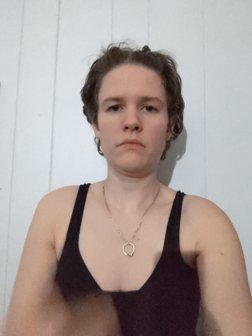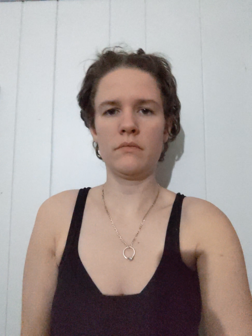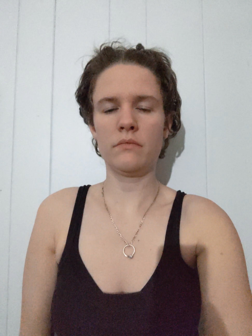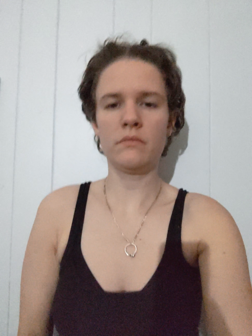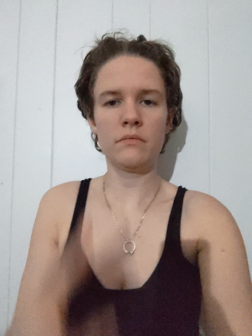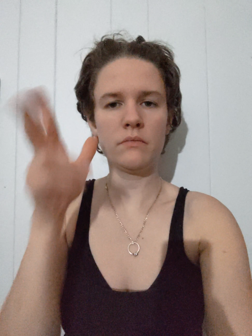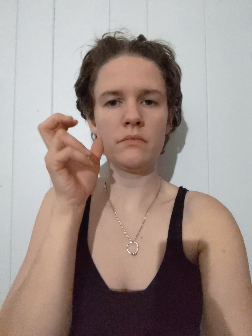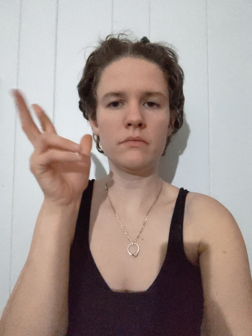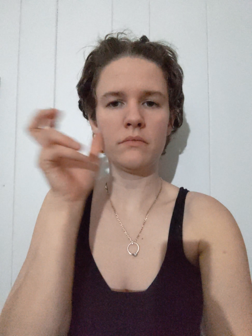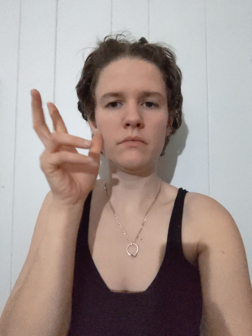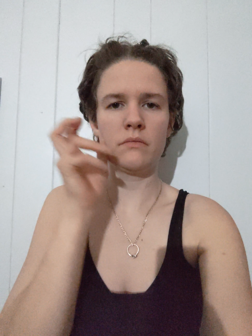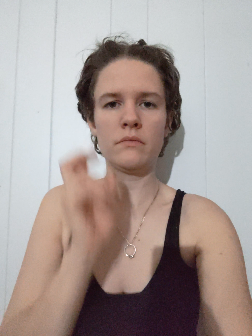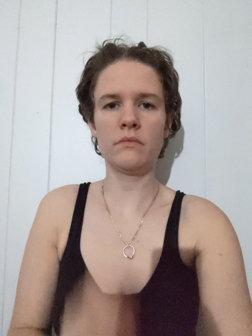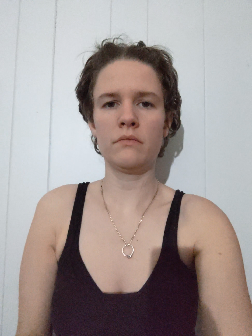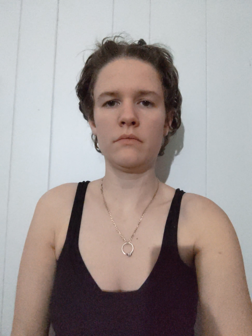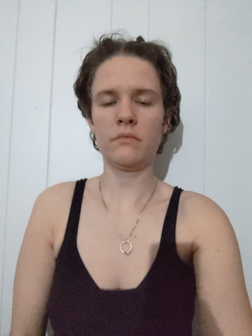listen